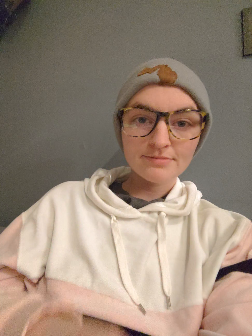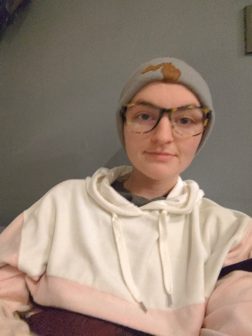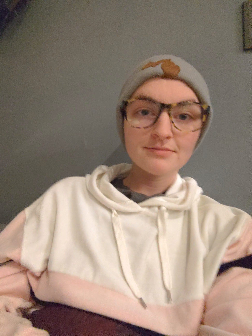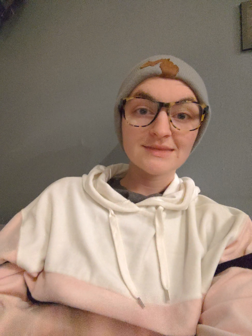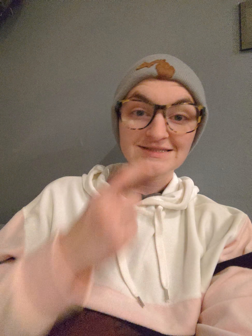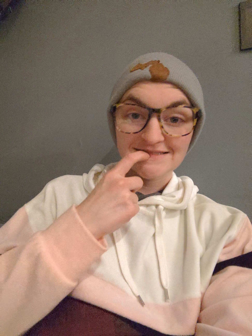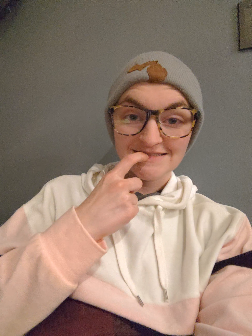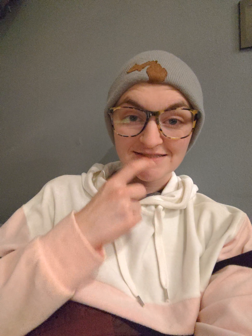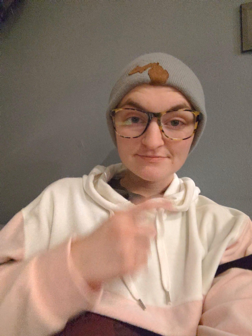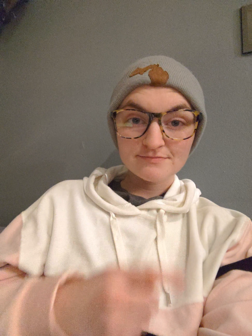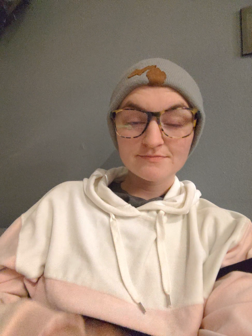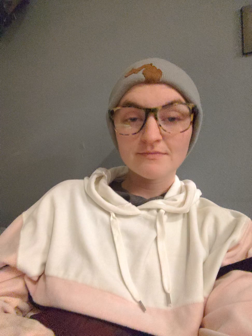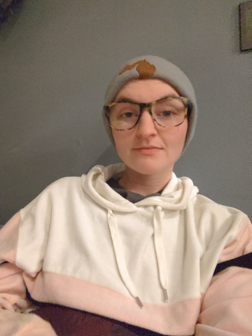tooth